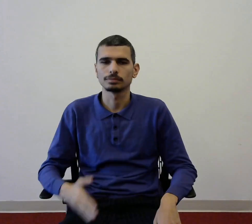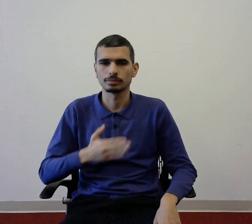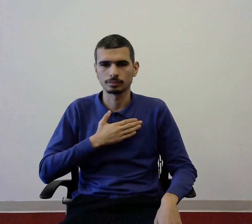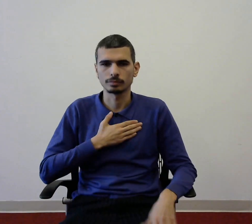mənim